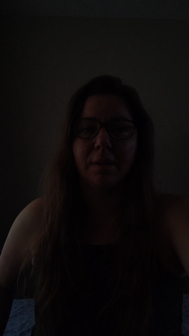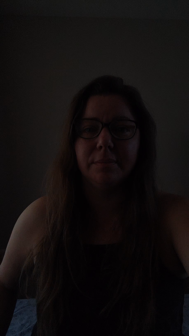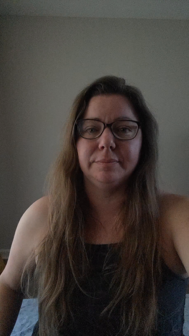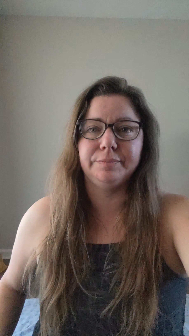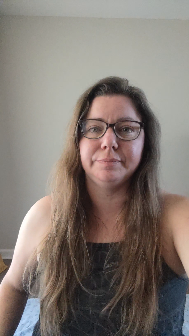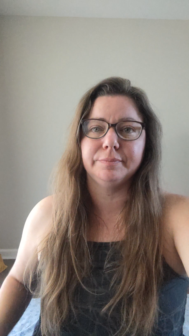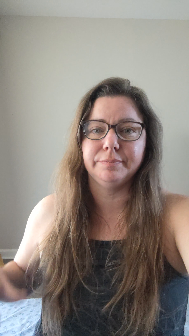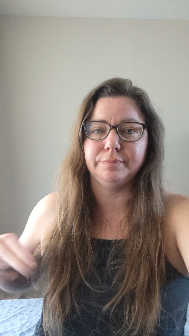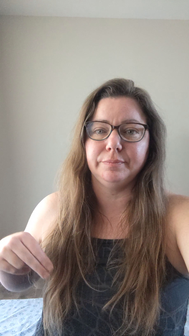diaper